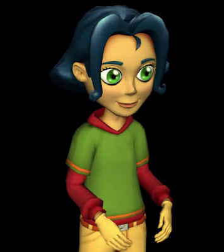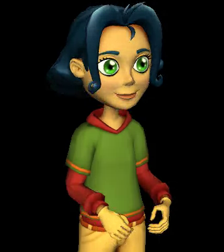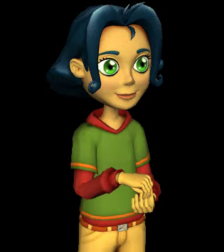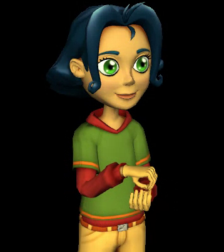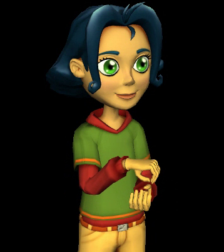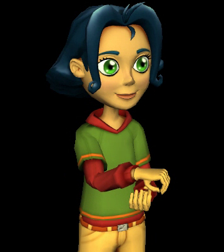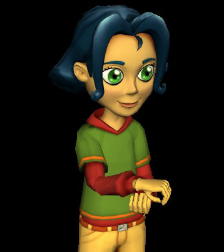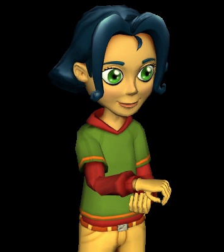مراسل